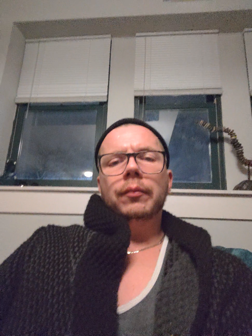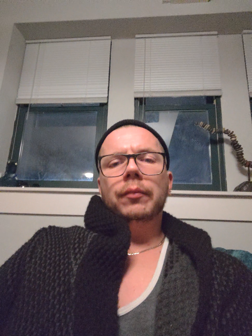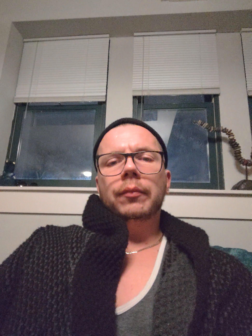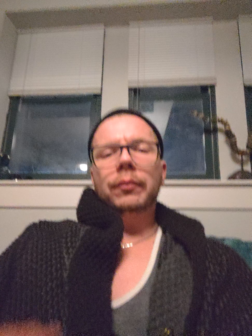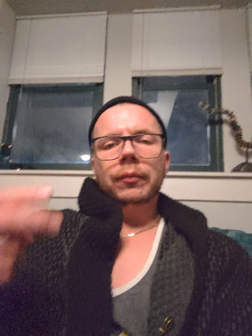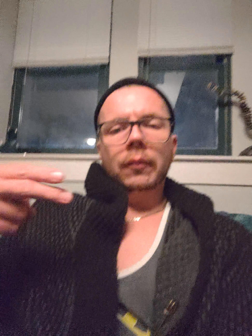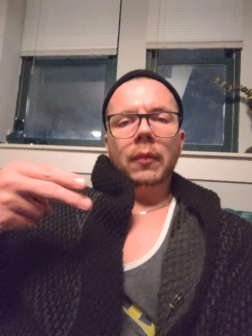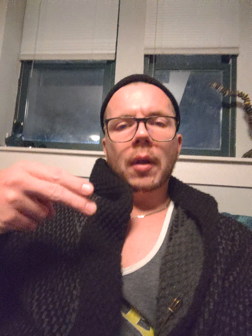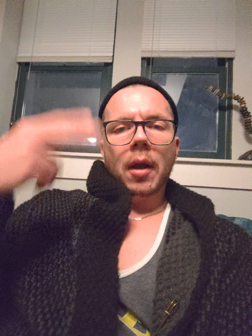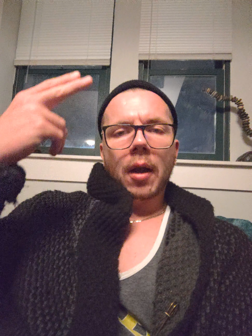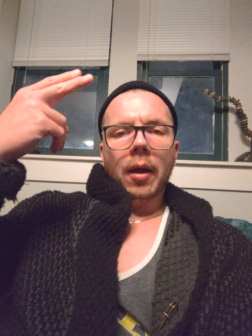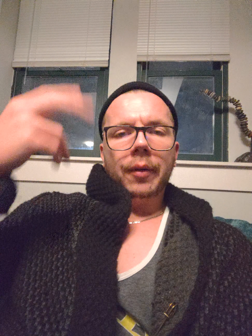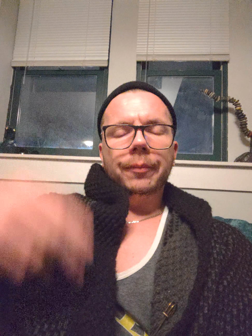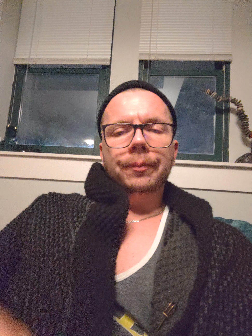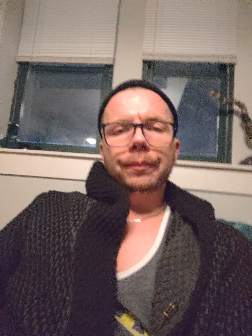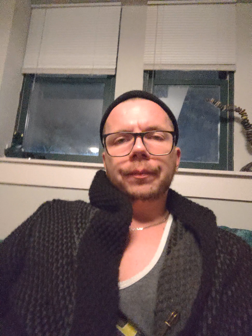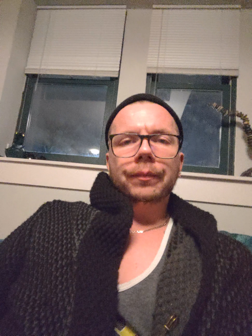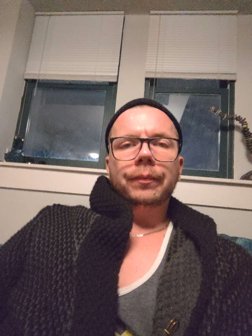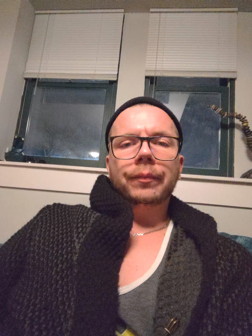high